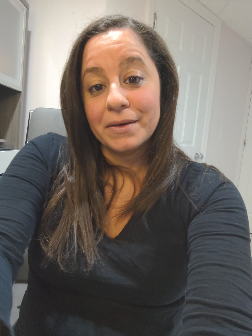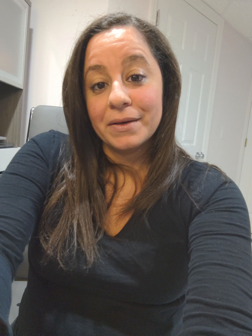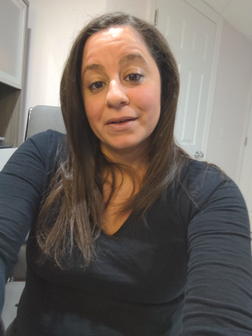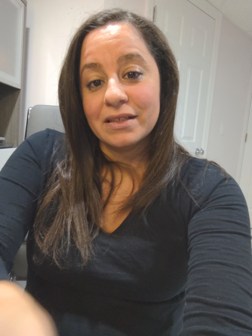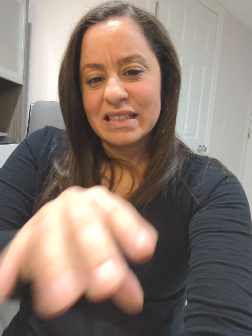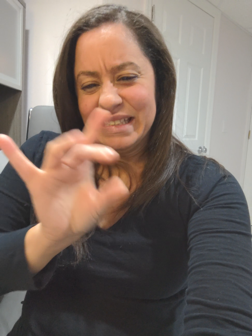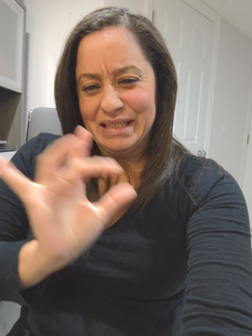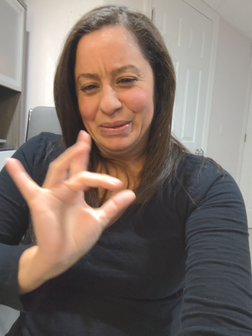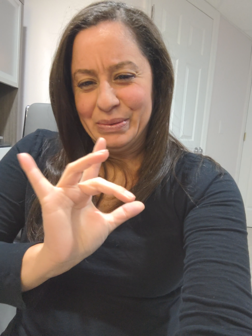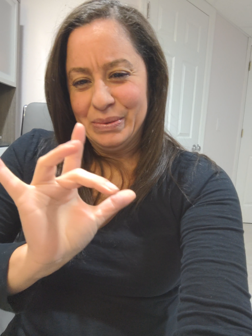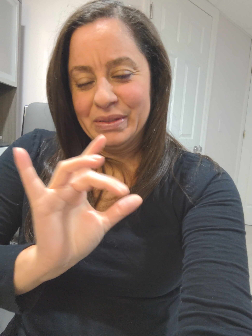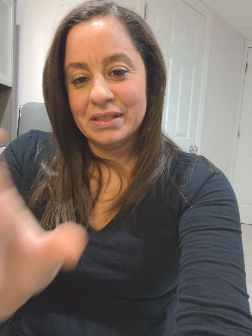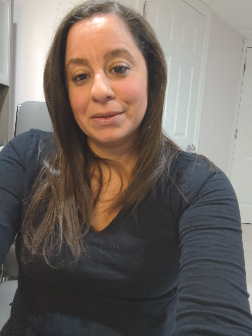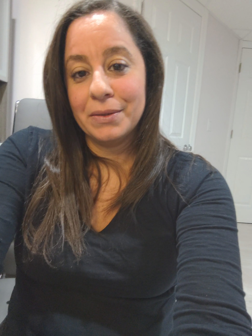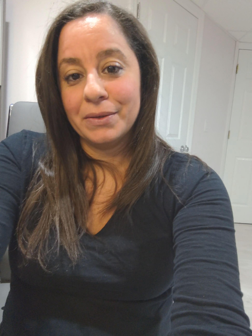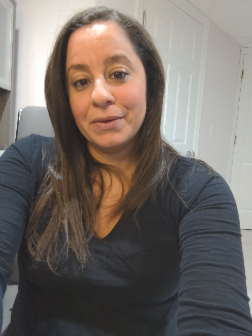yucky